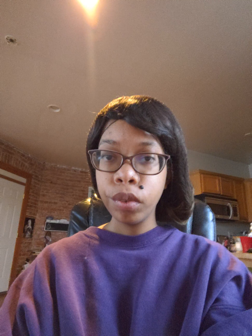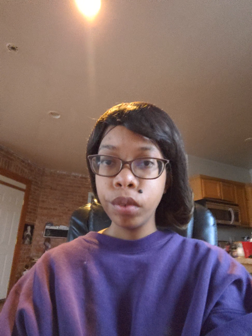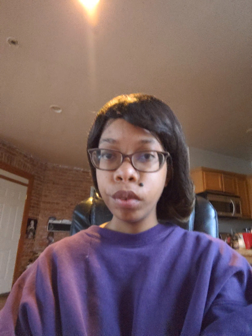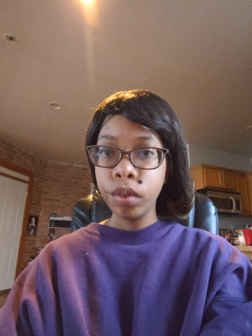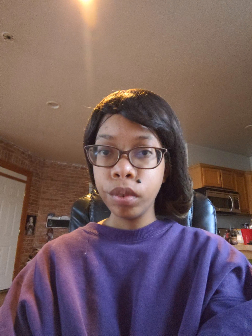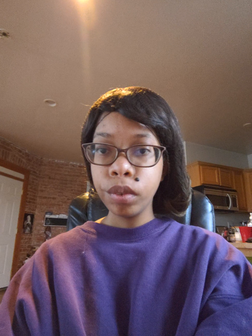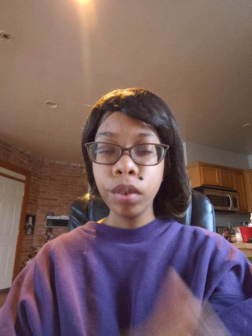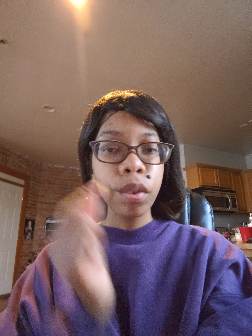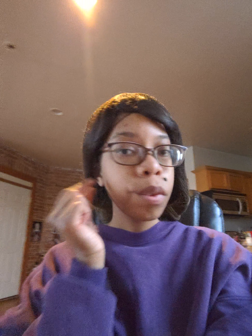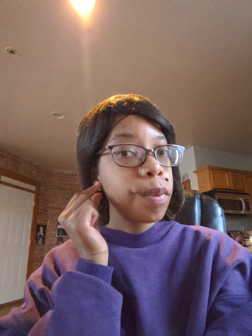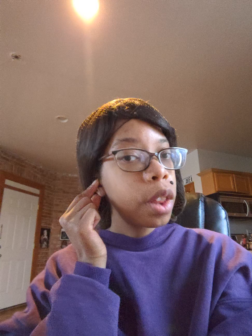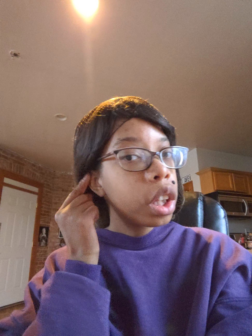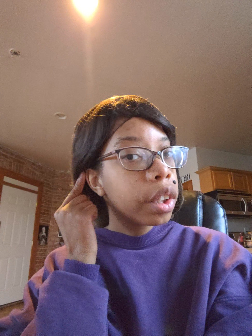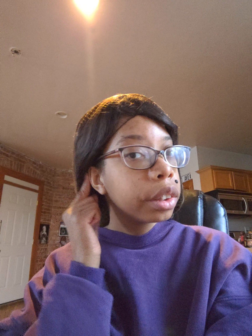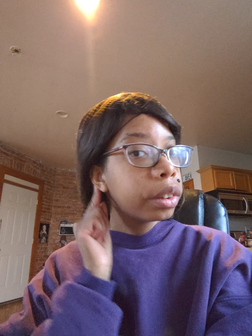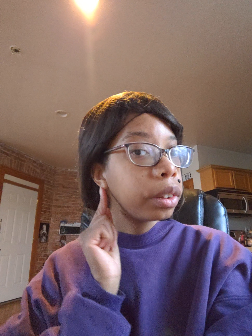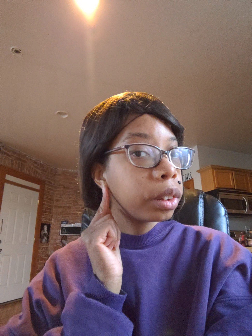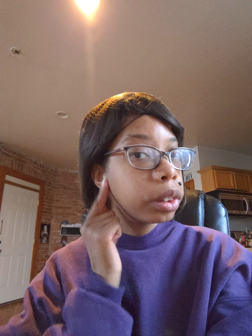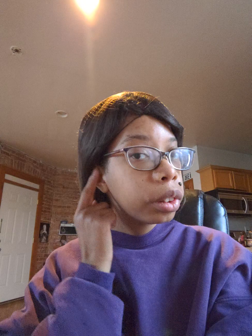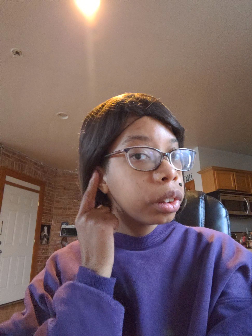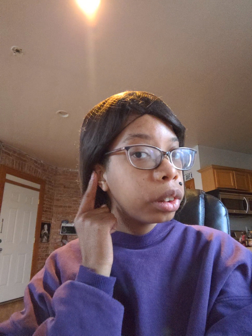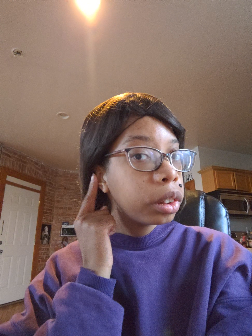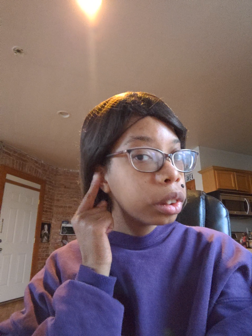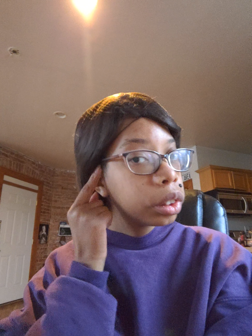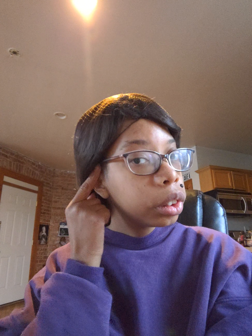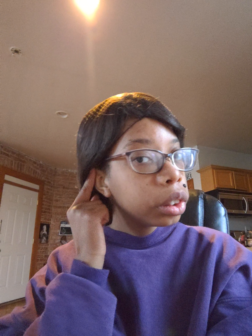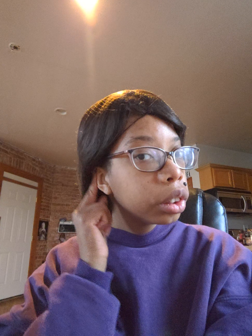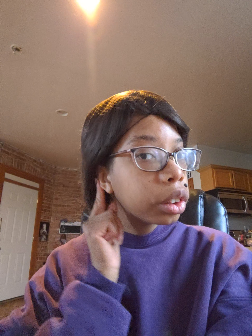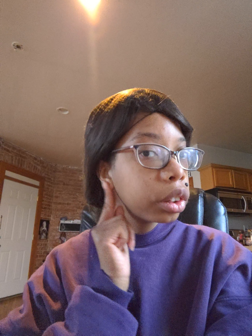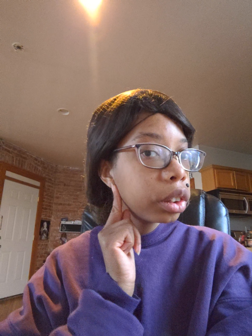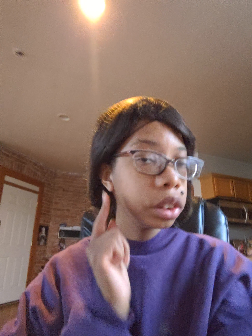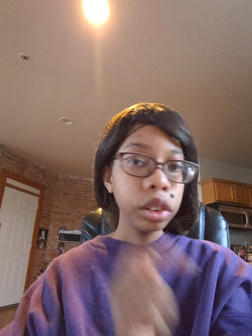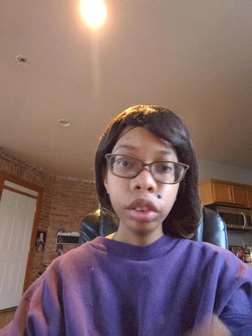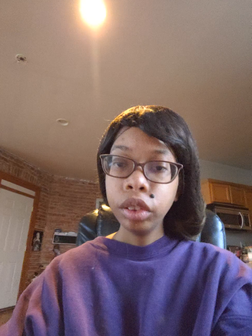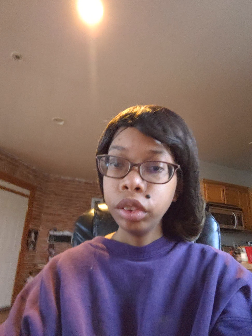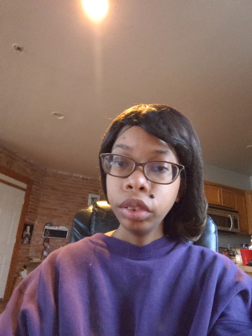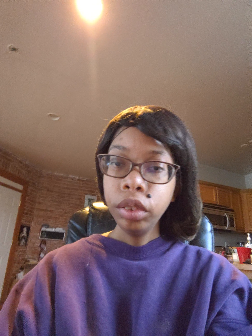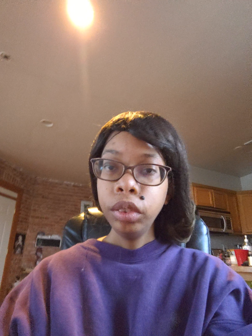ear